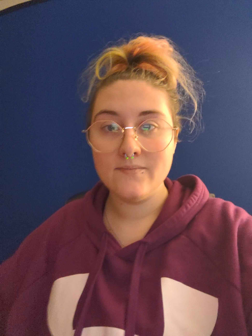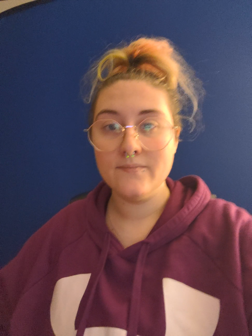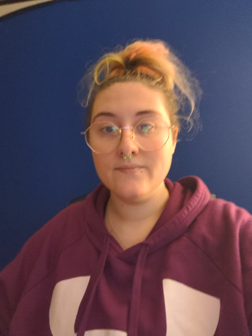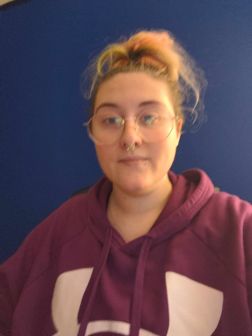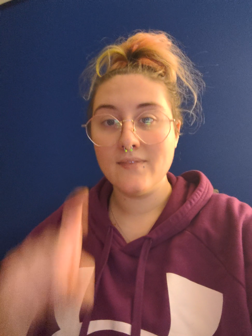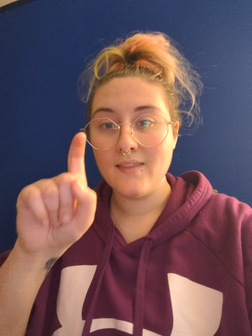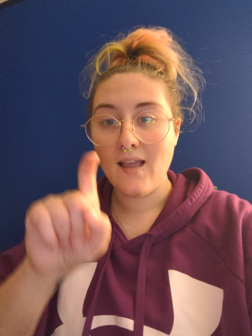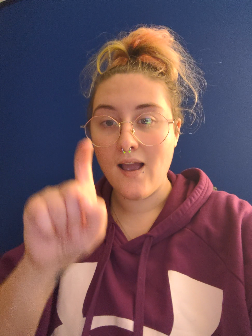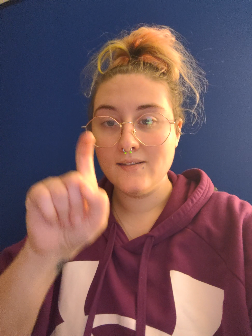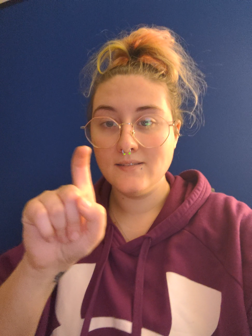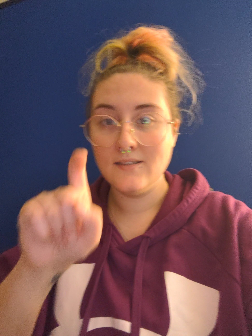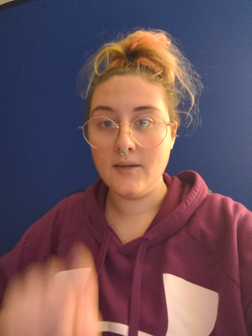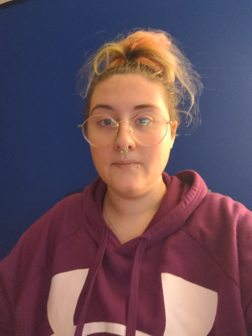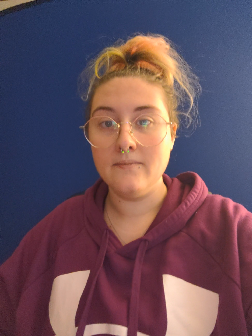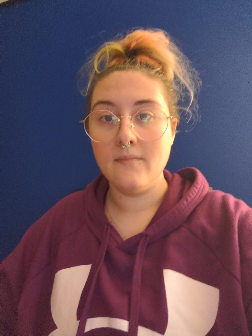closet